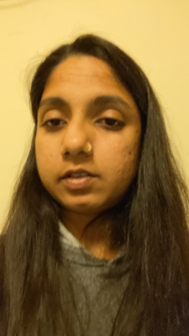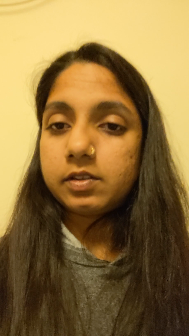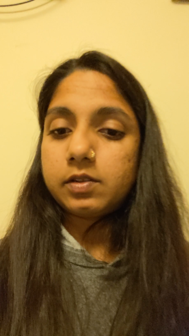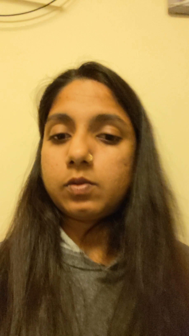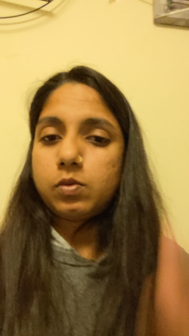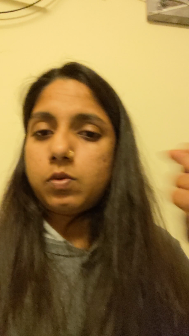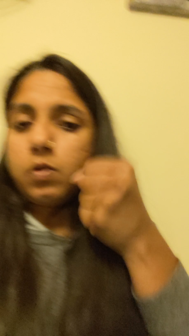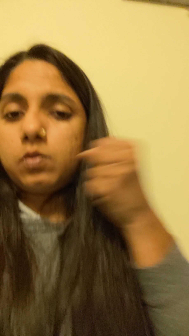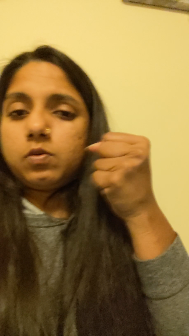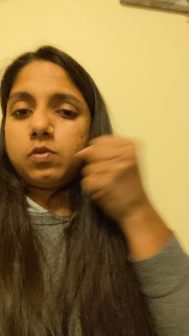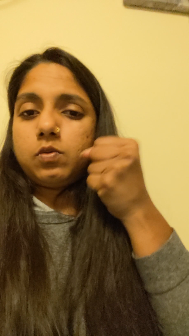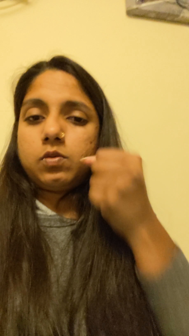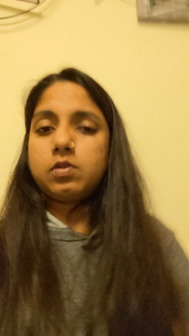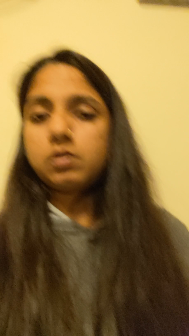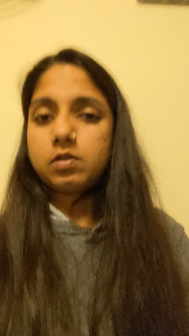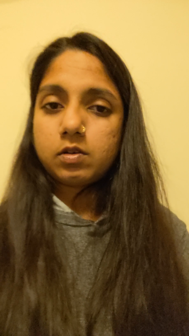cold